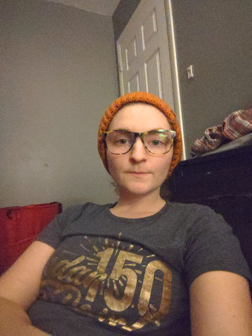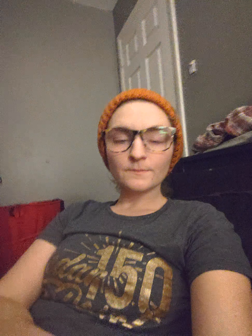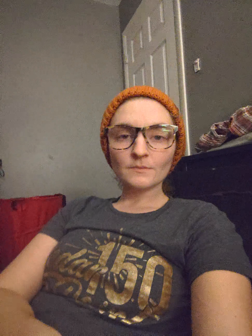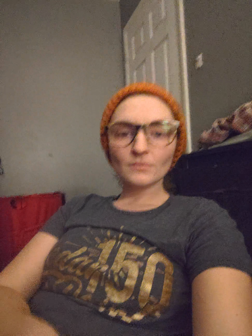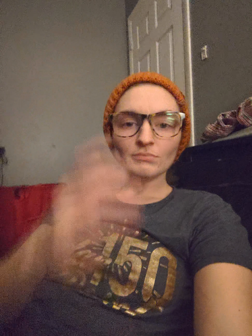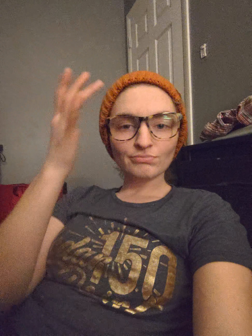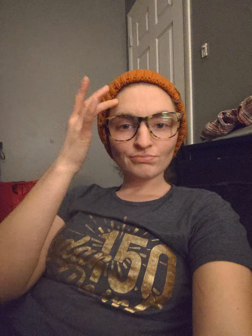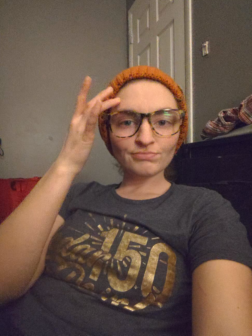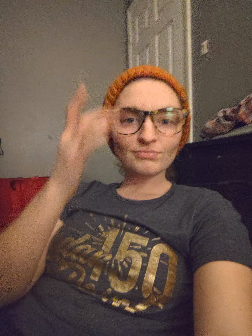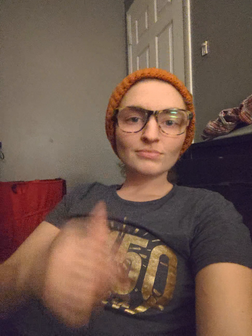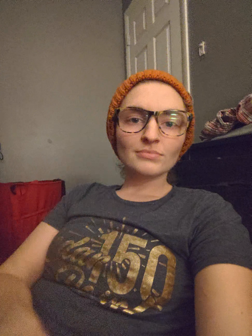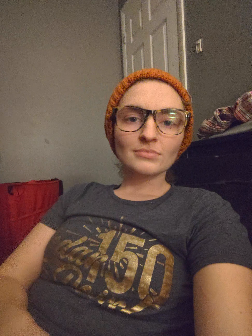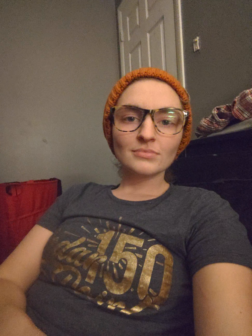sick